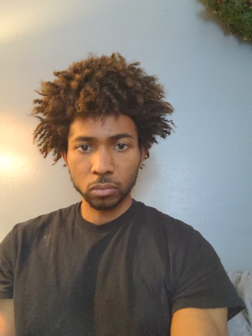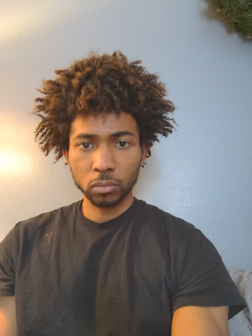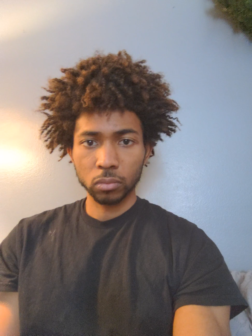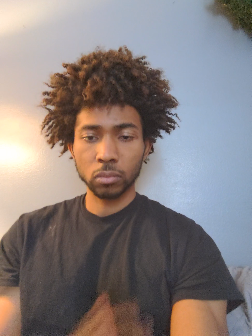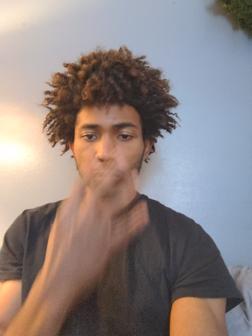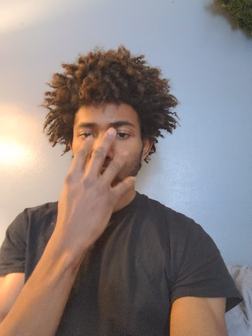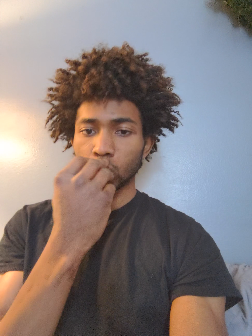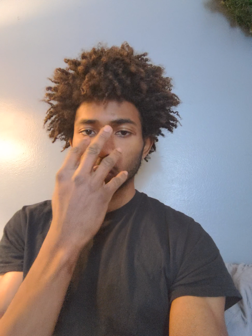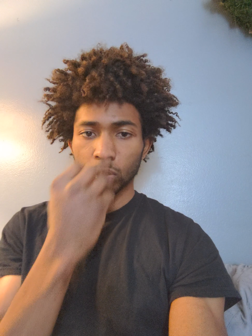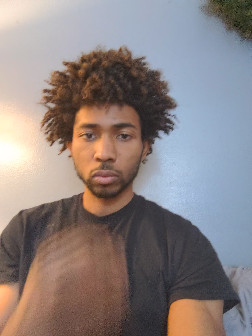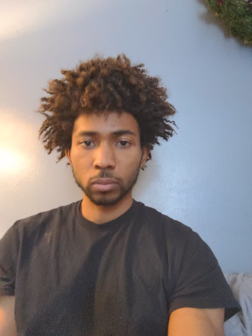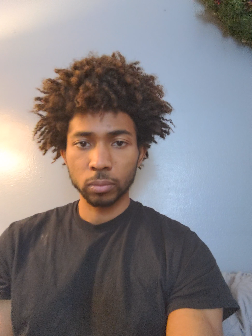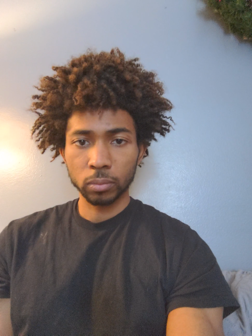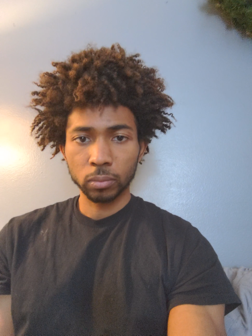wolf